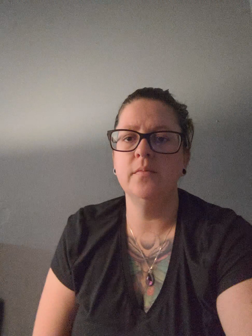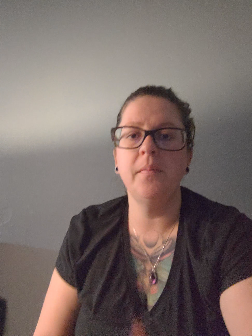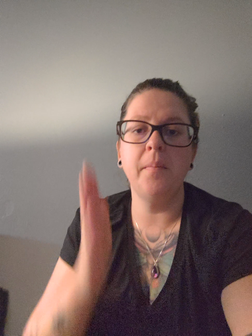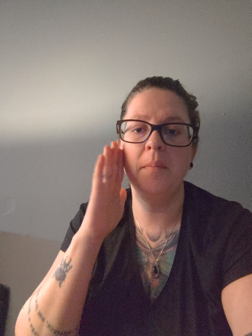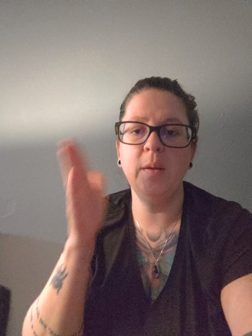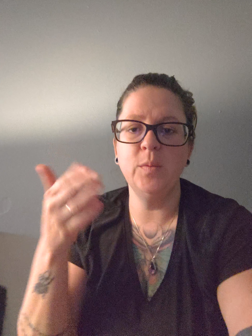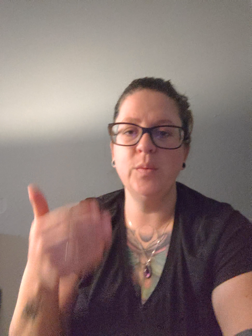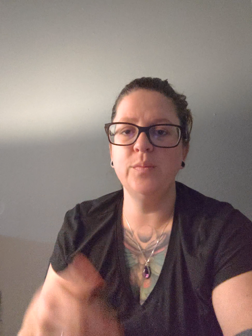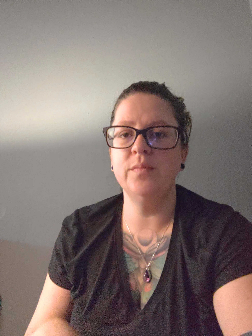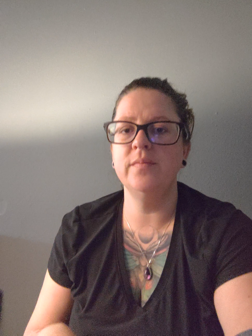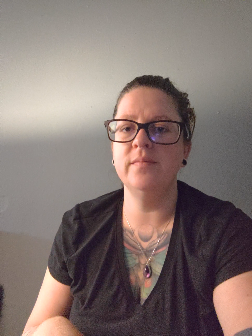bedroom